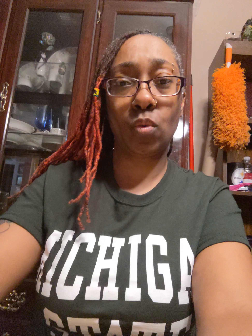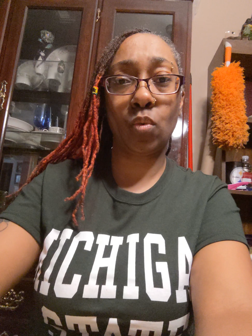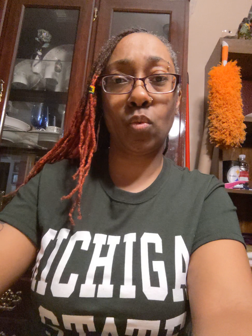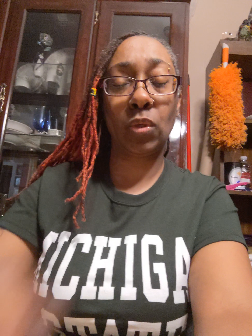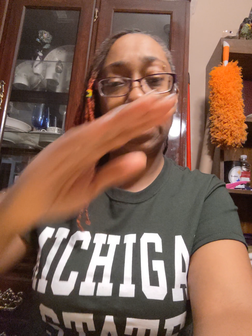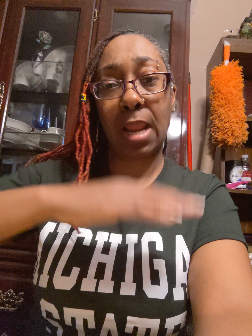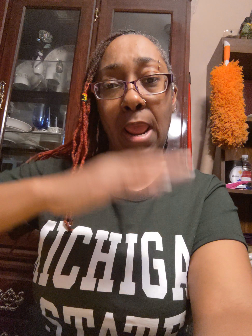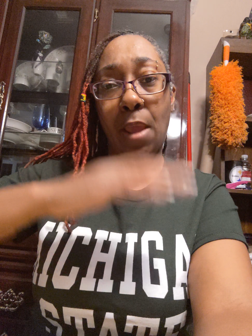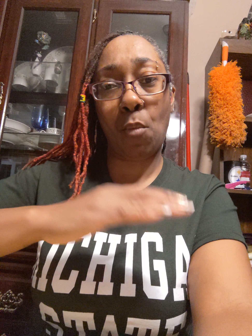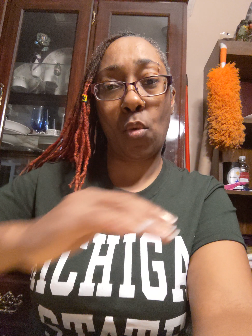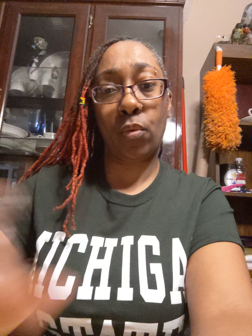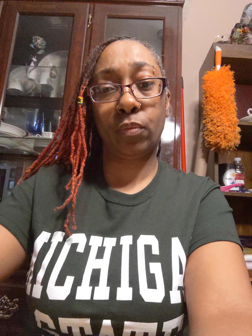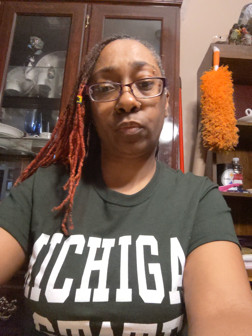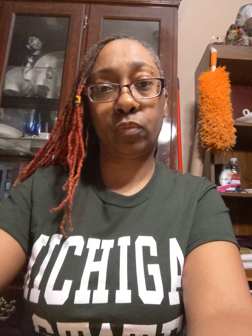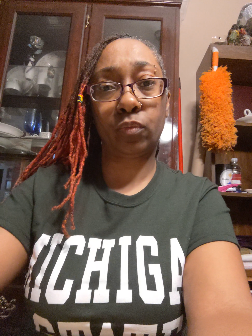table